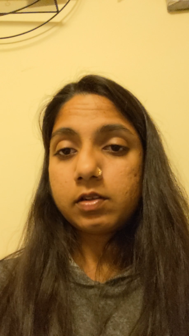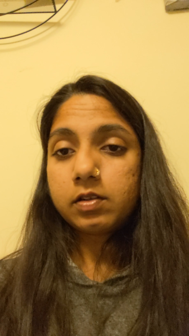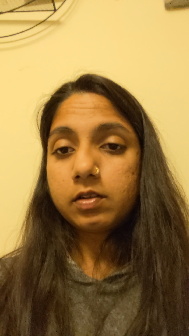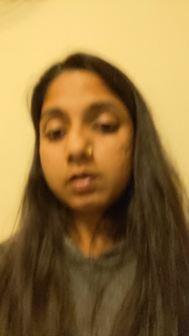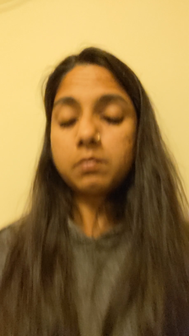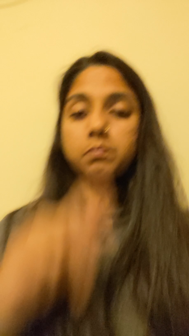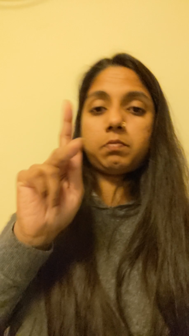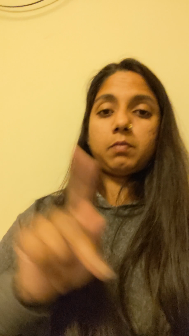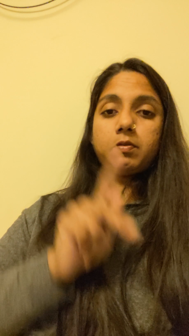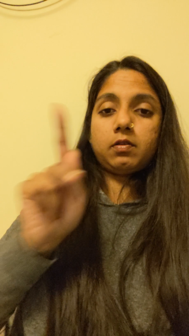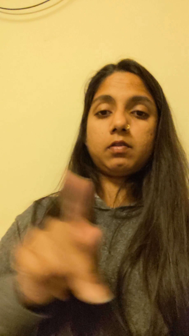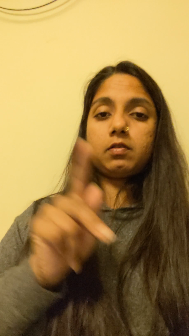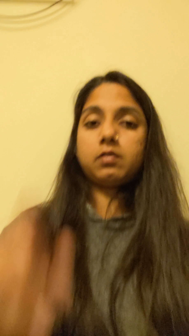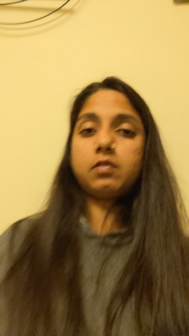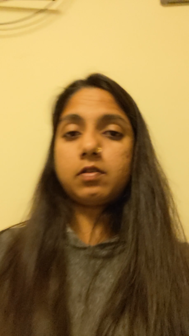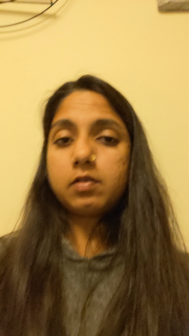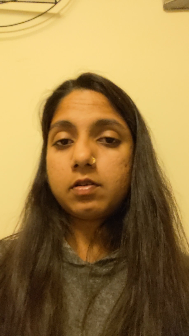people